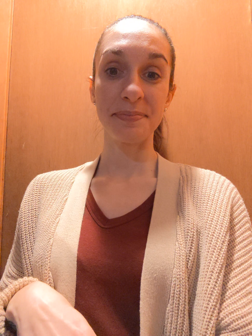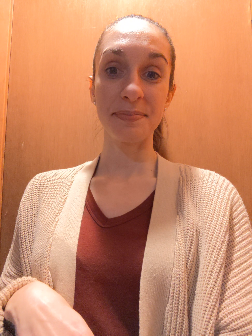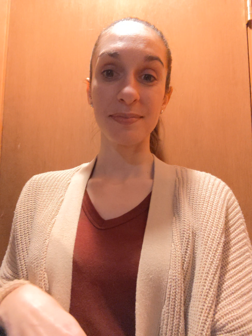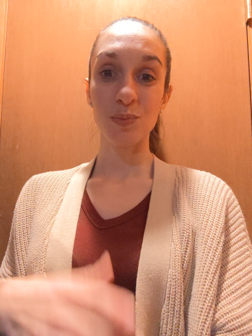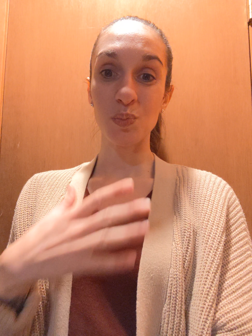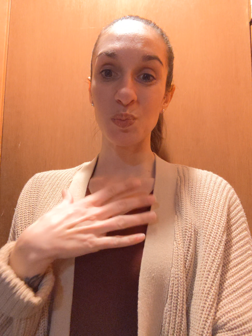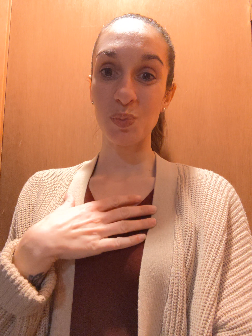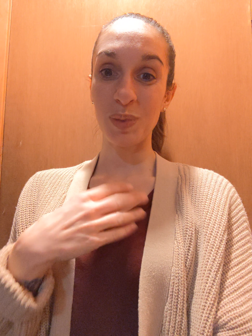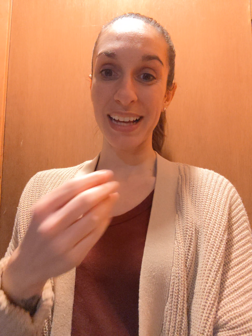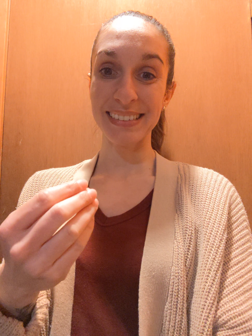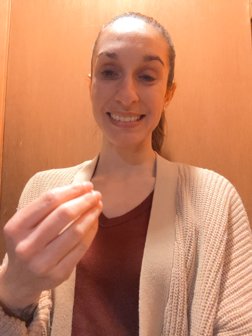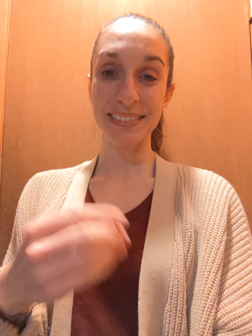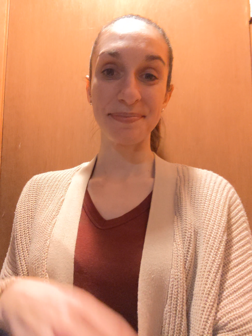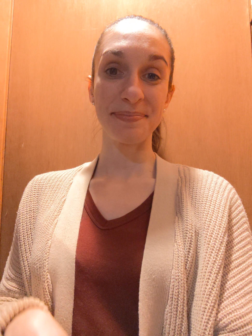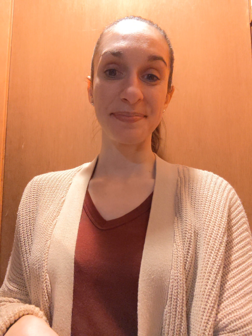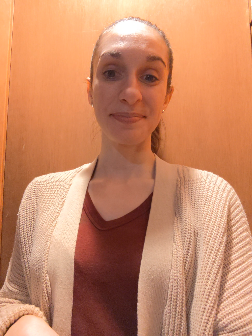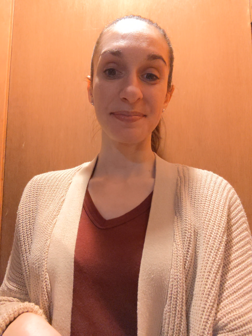white